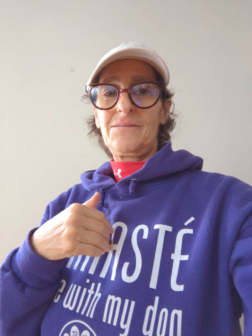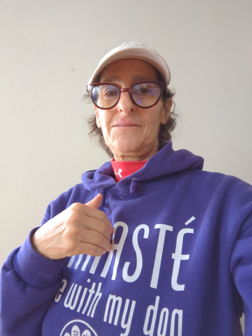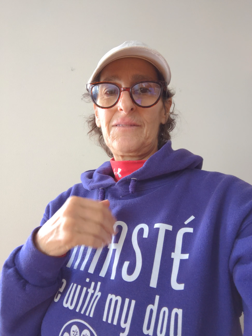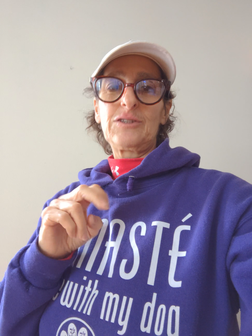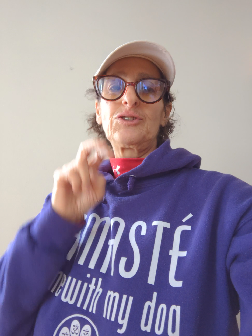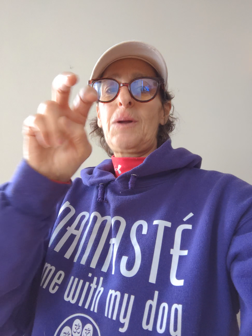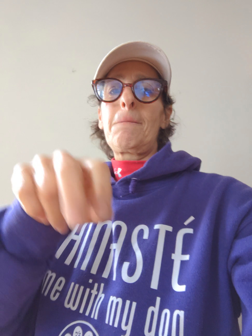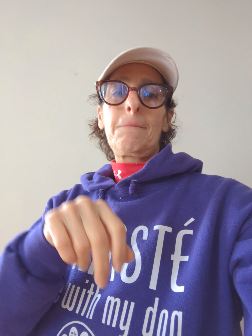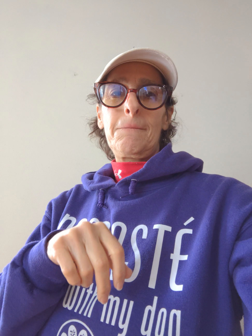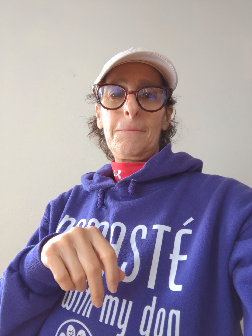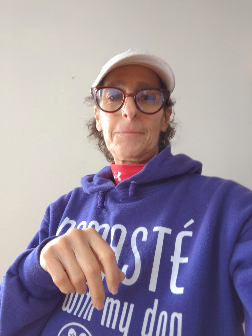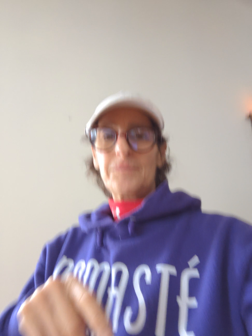jump